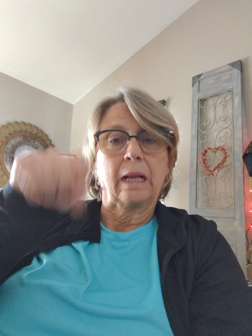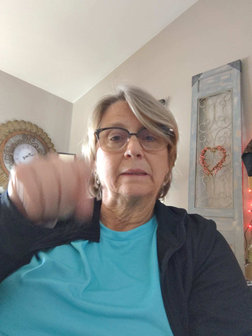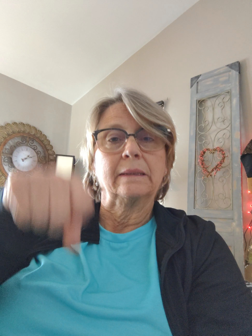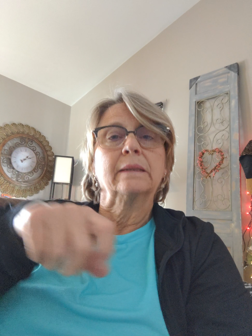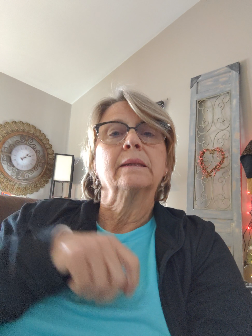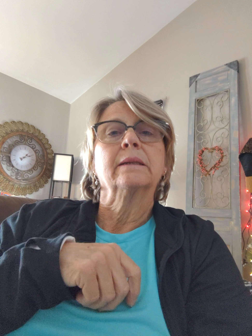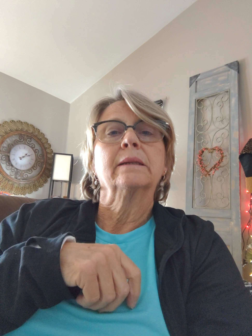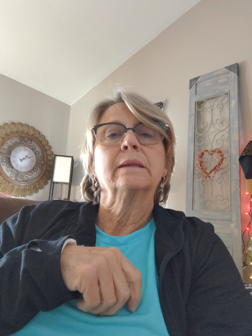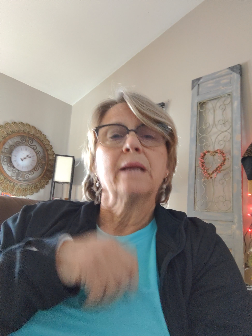yes